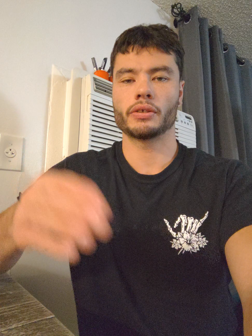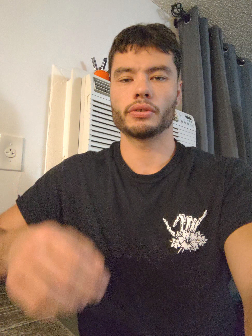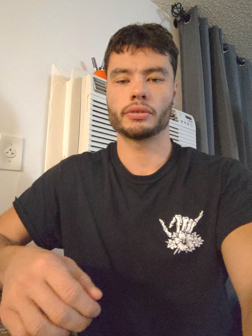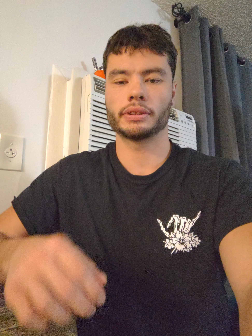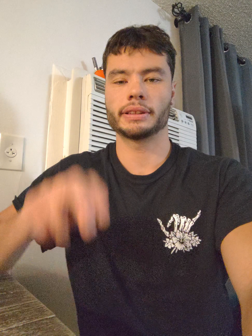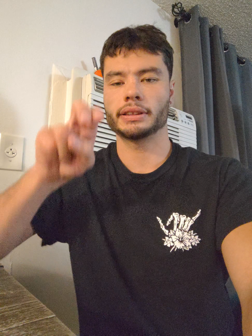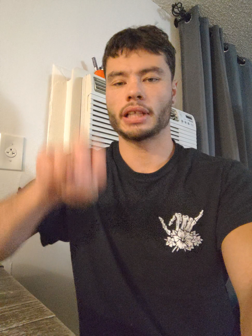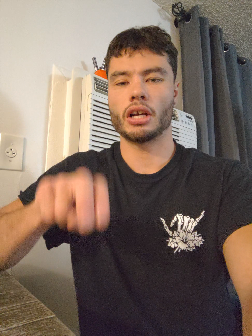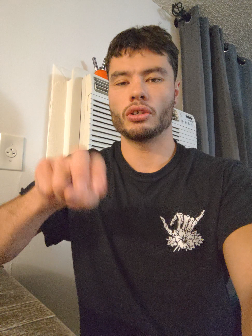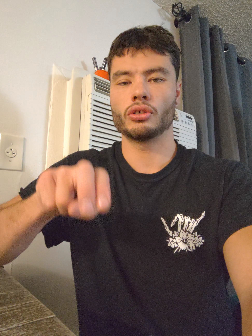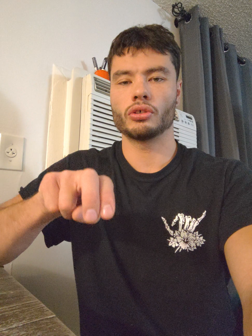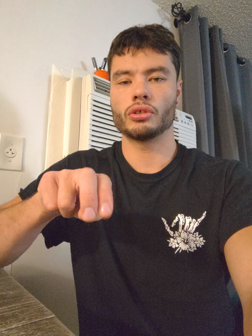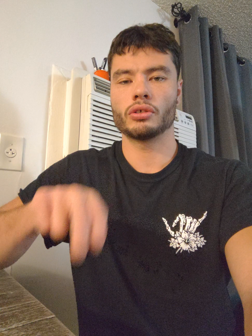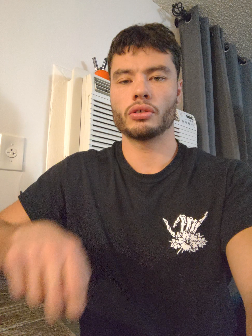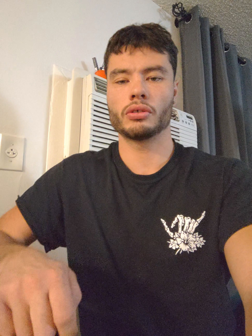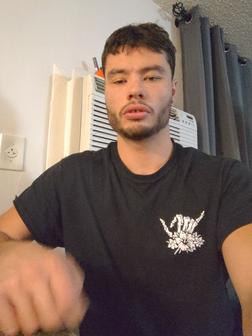chair